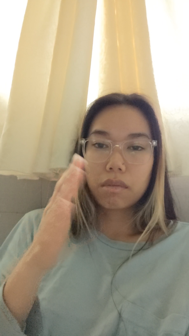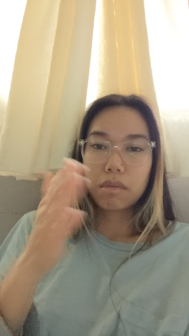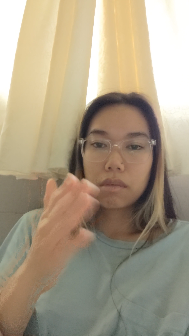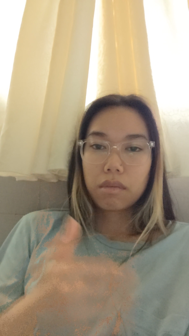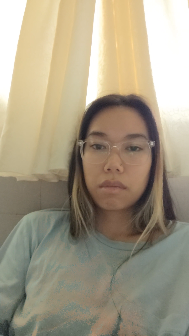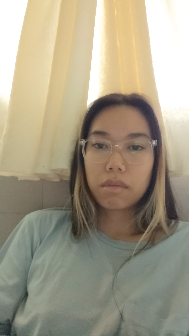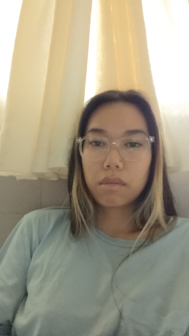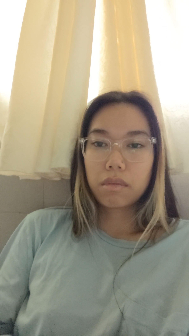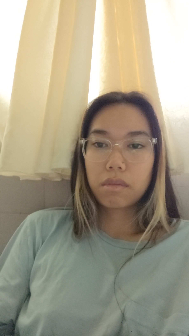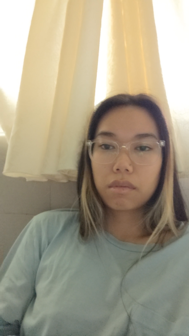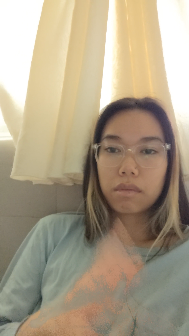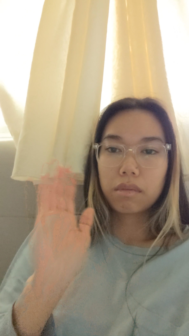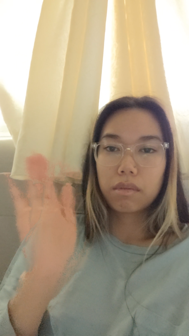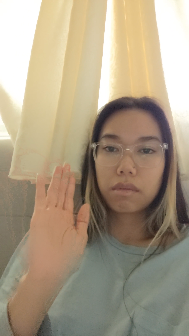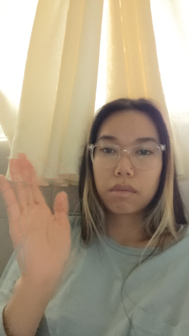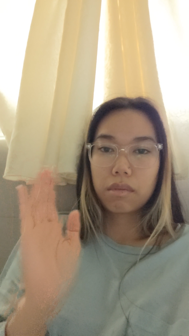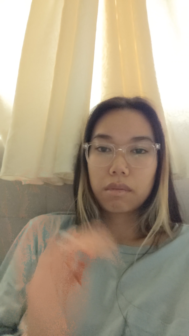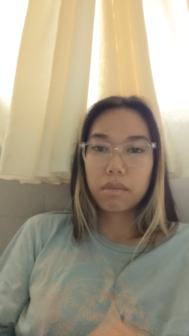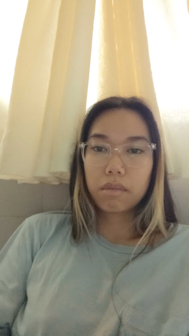hi